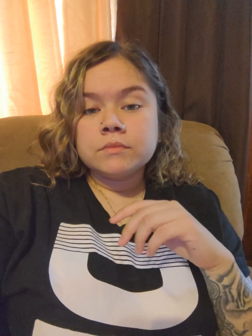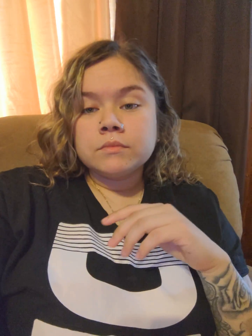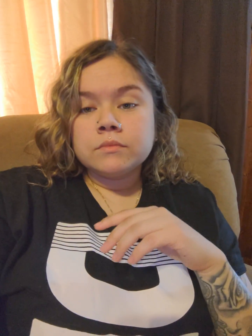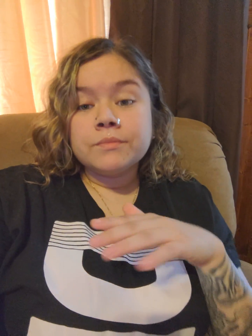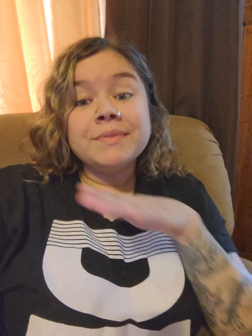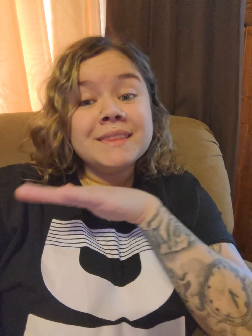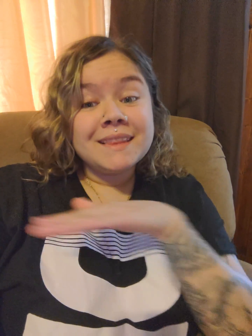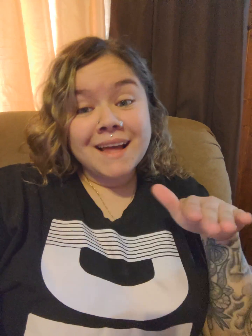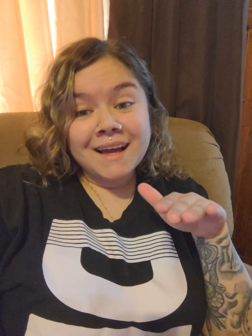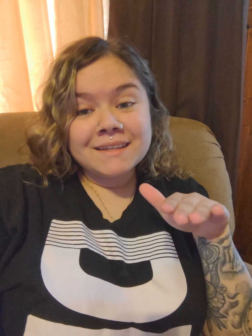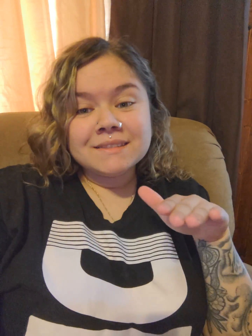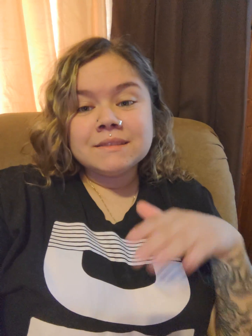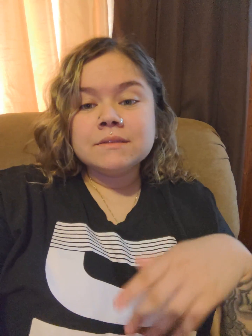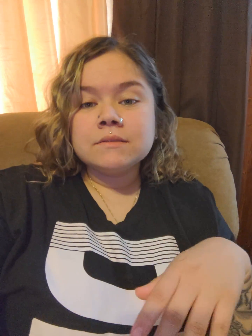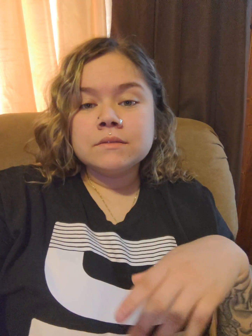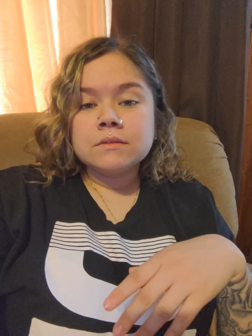nice